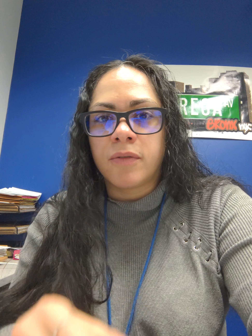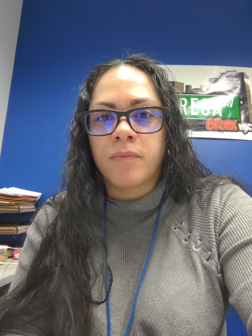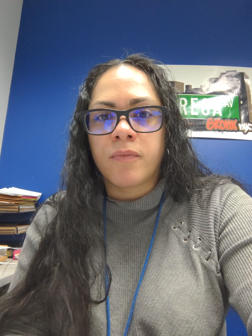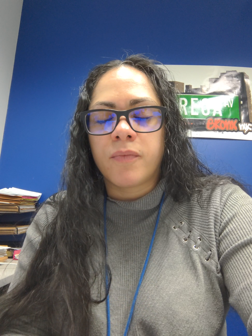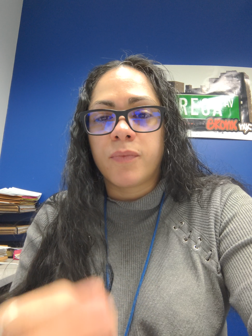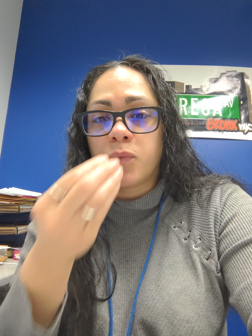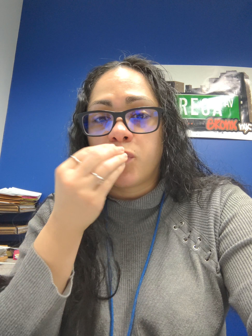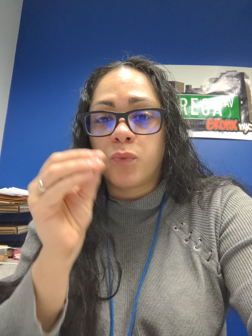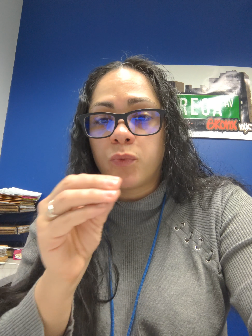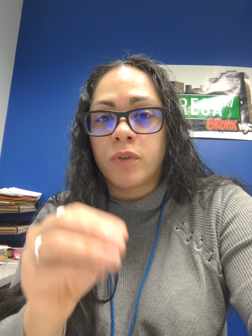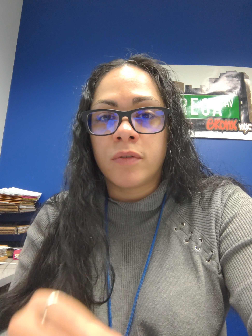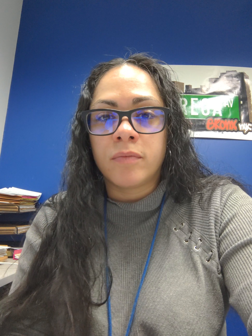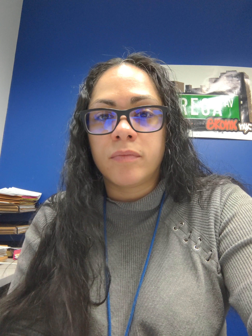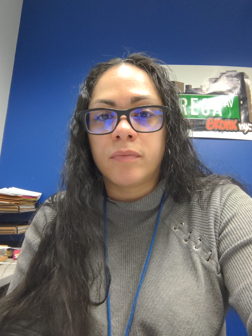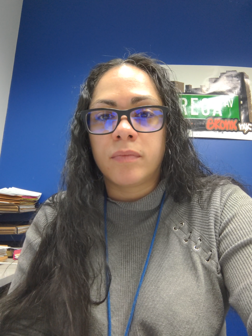kiss